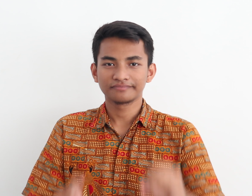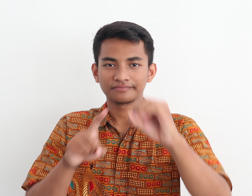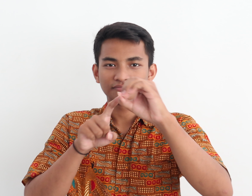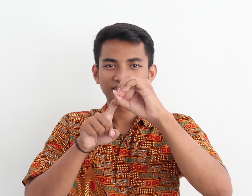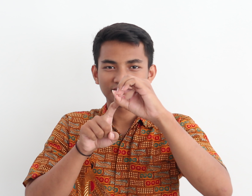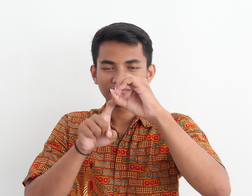Q